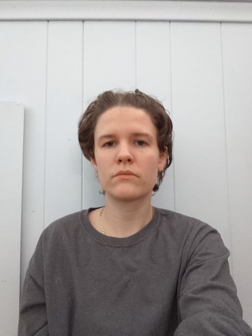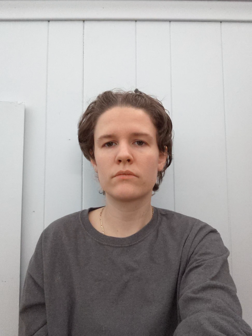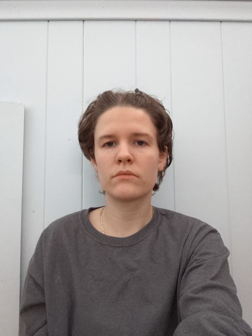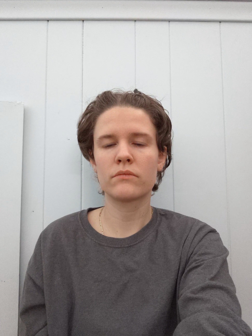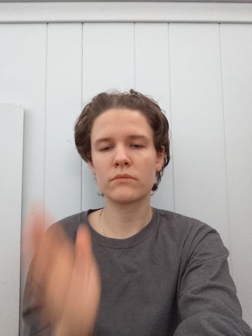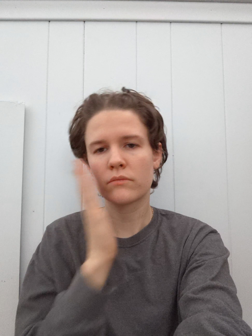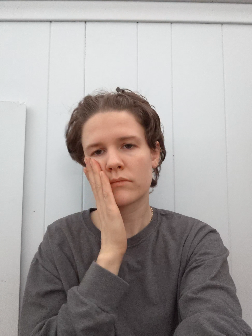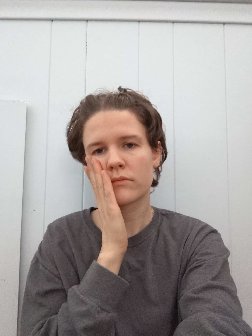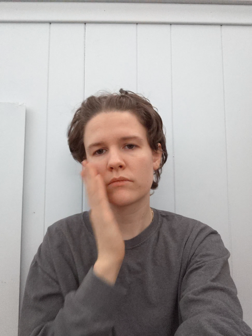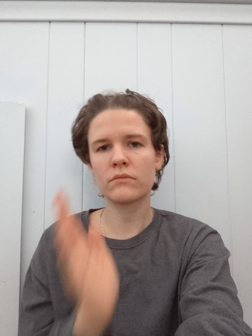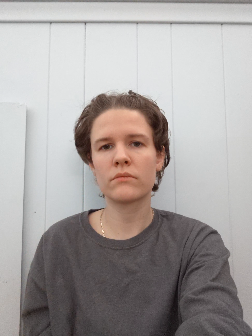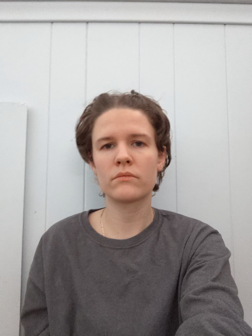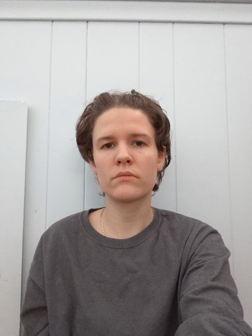bed